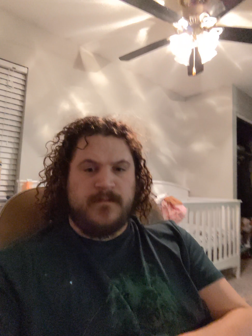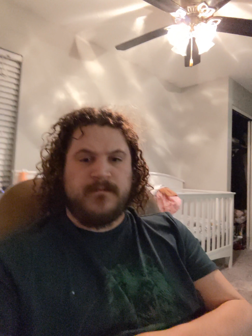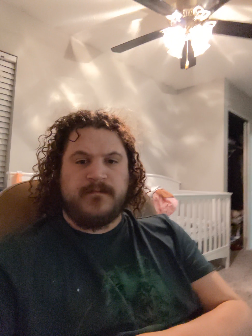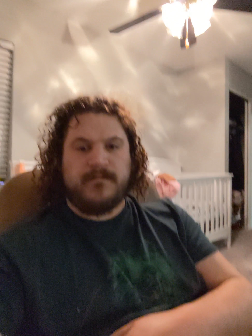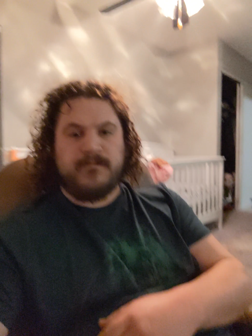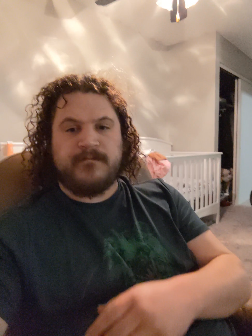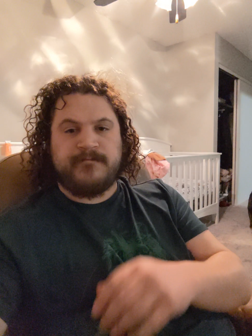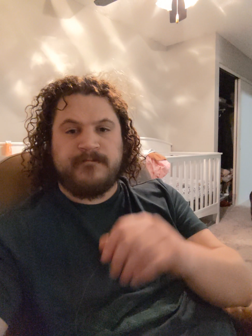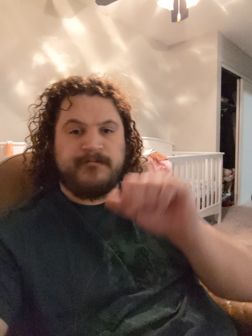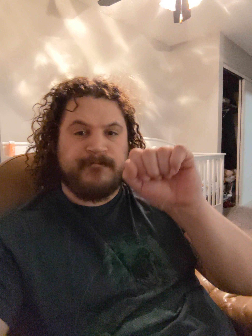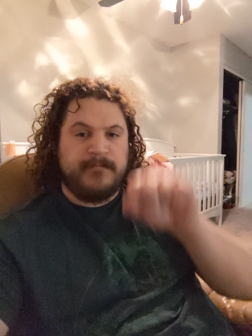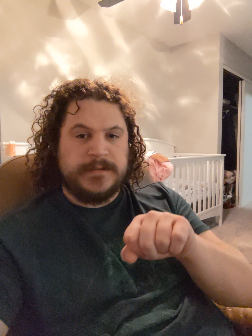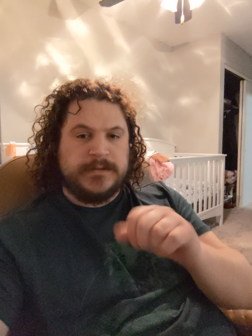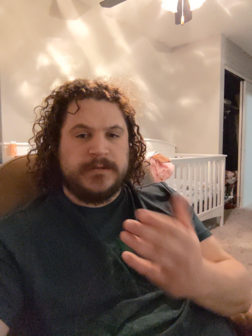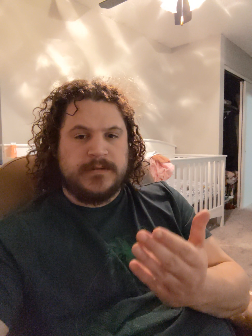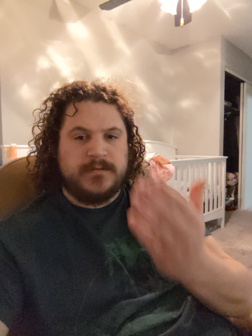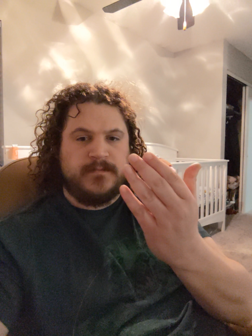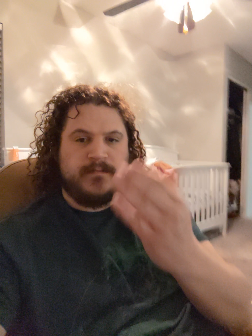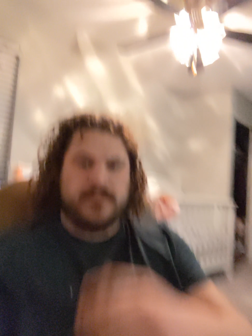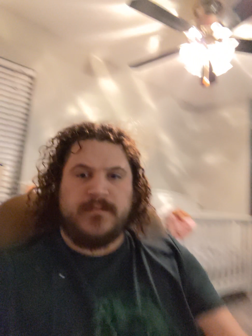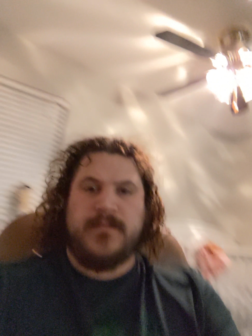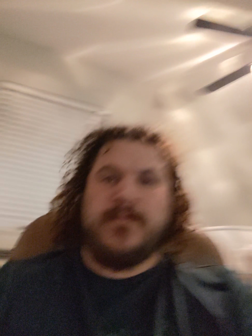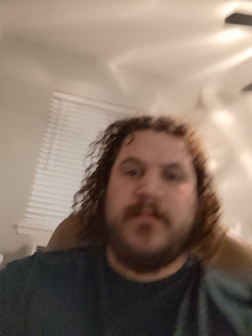mitten